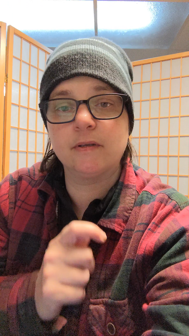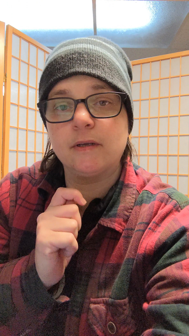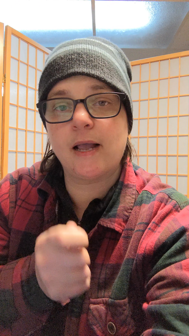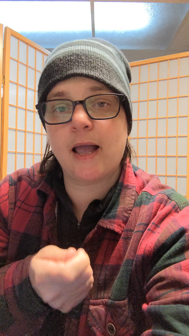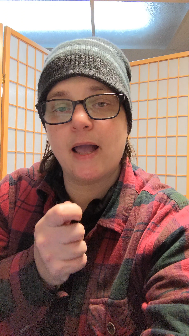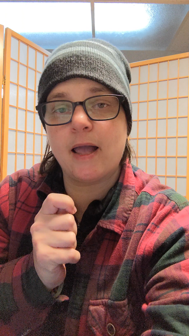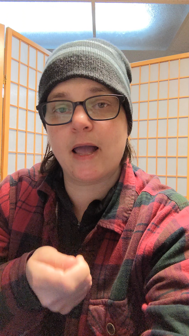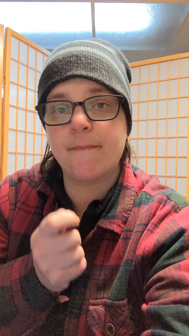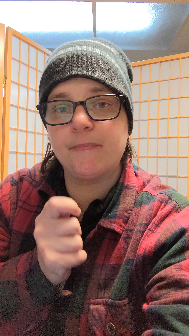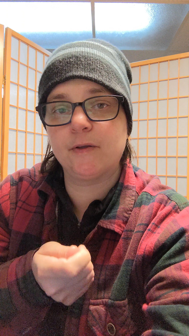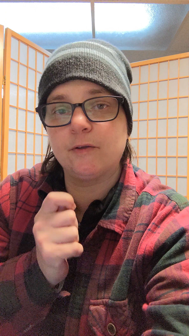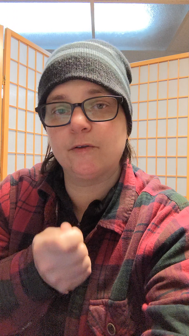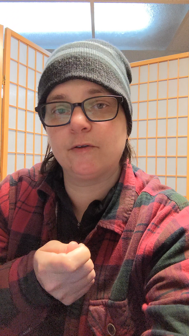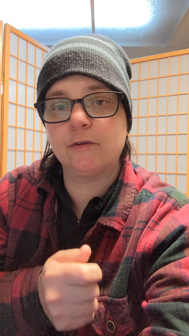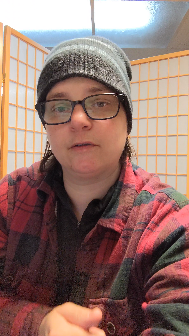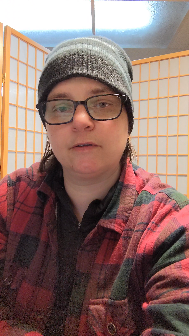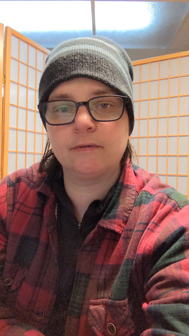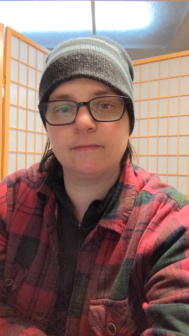hammer